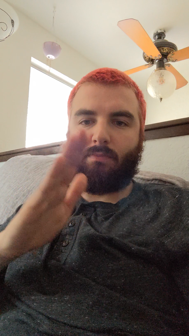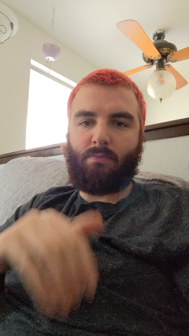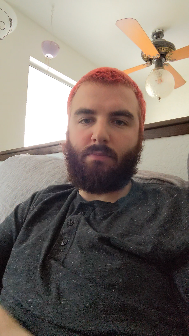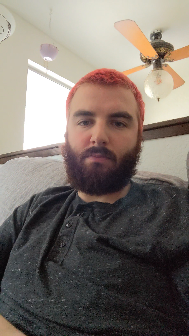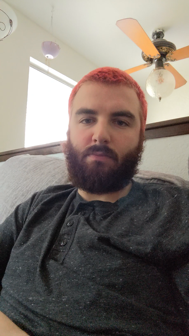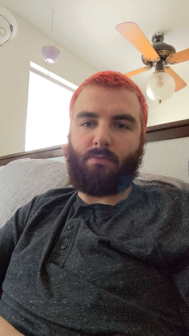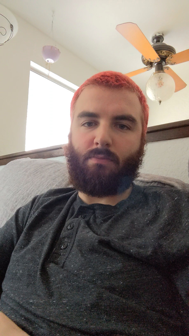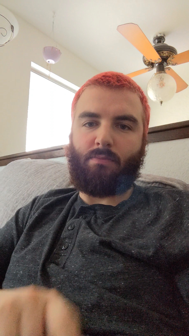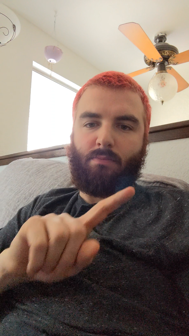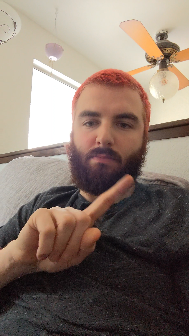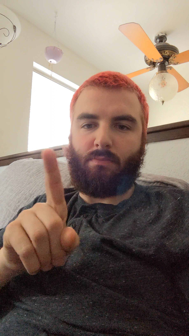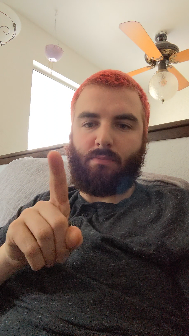but